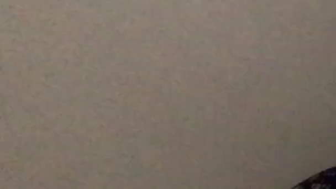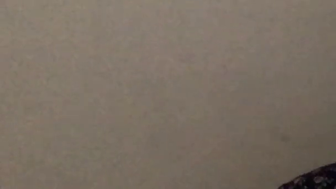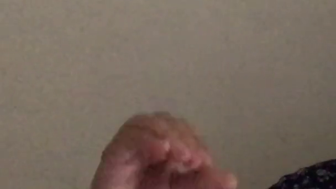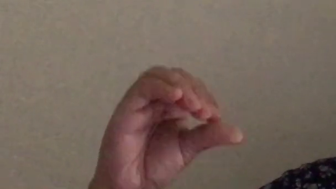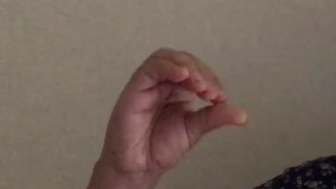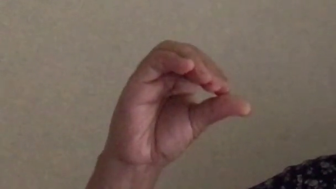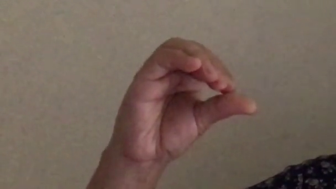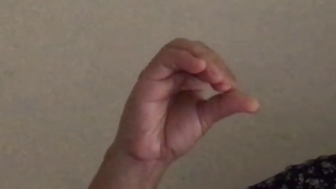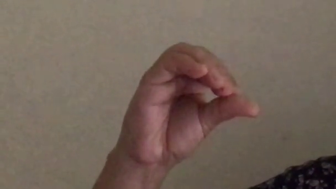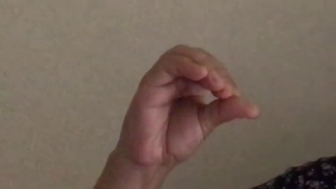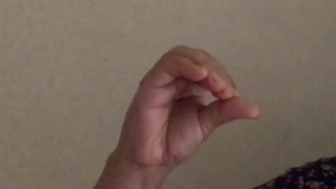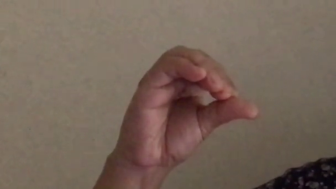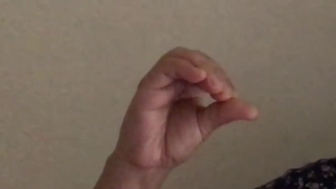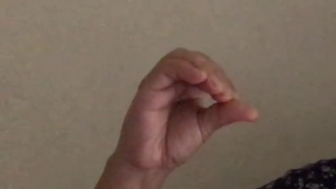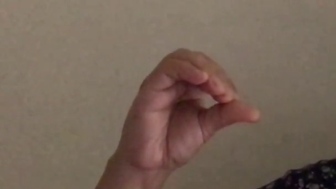प